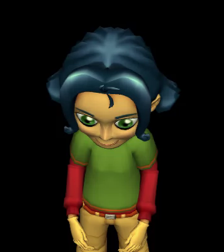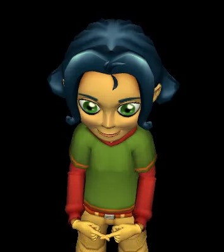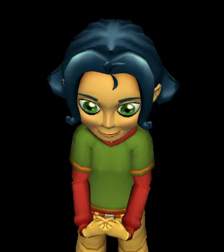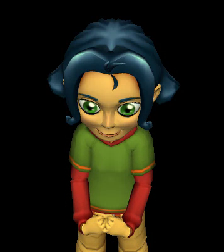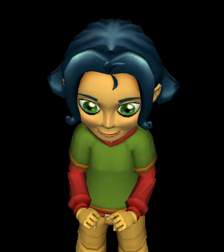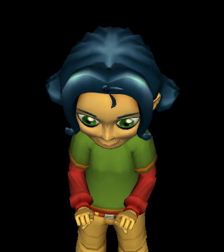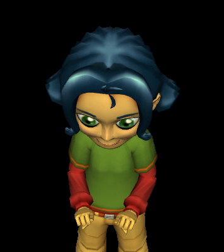مختلف